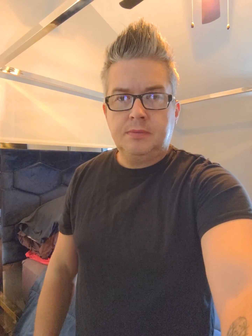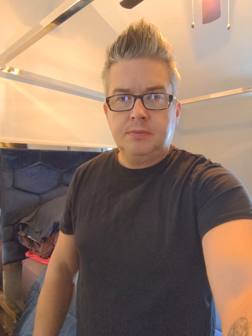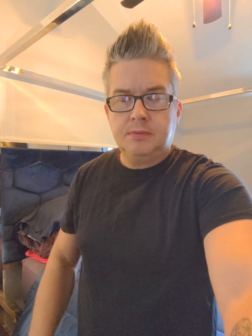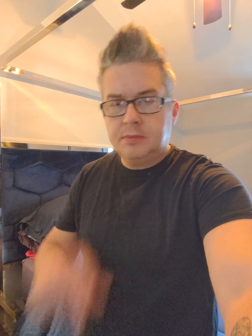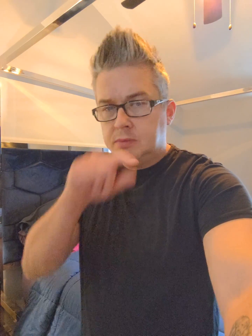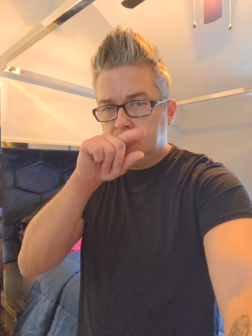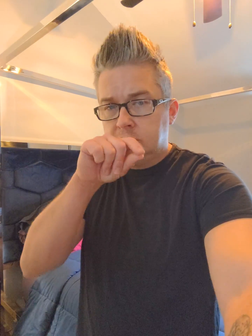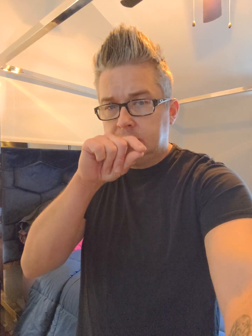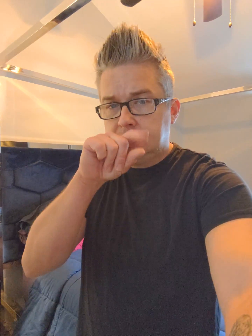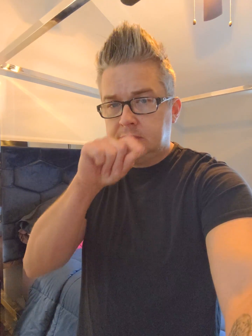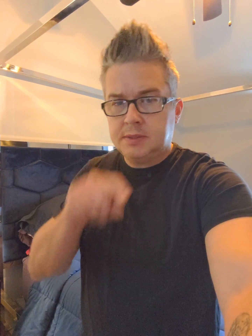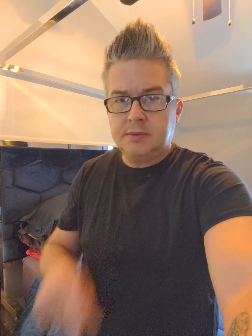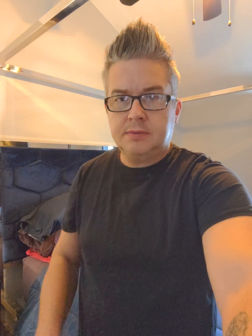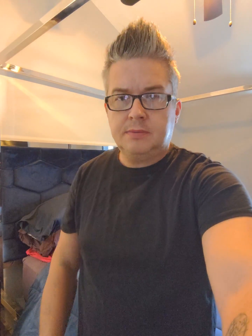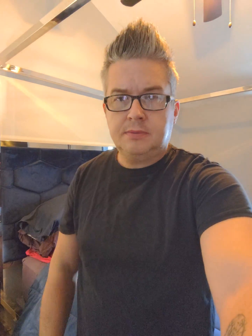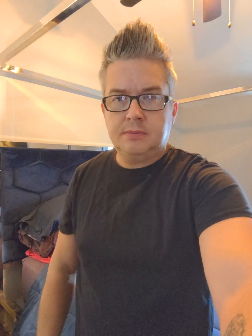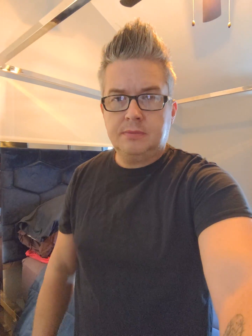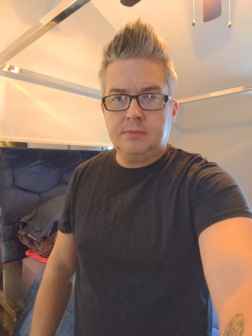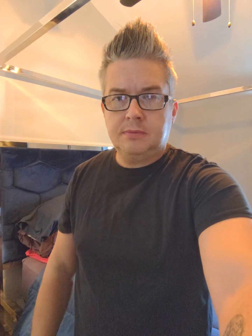chicken